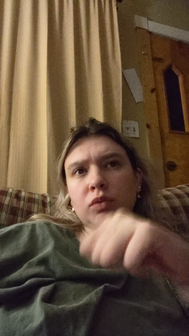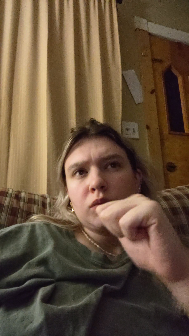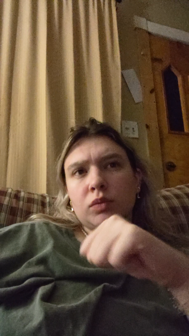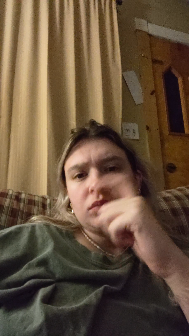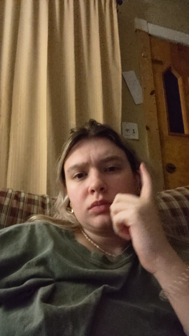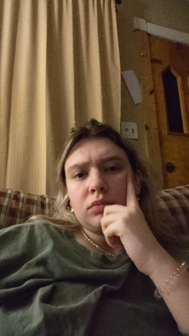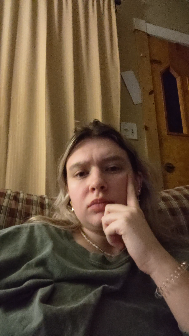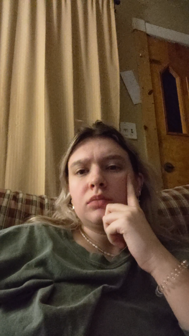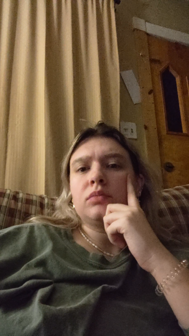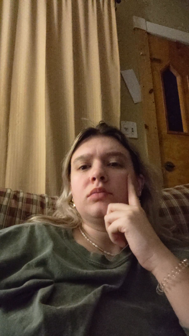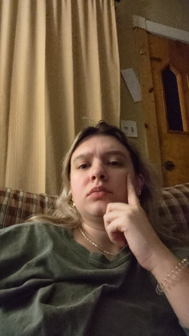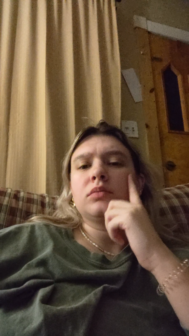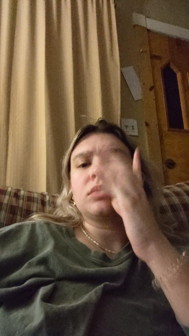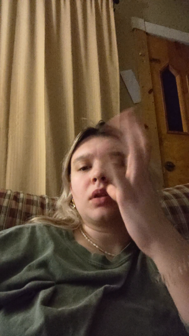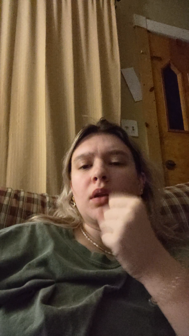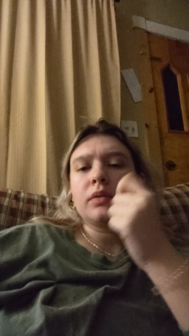get